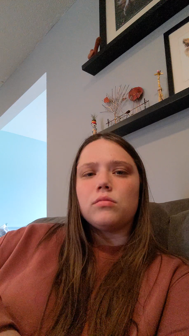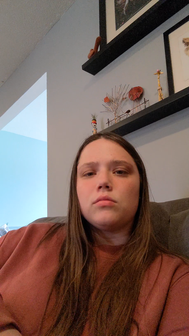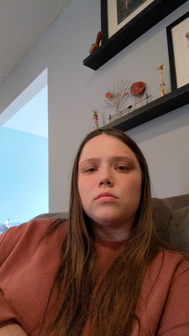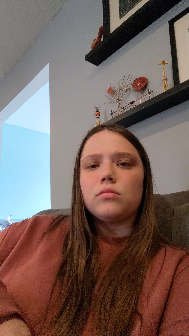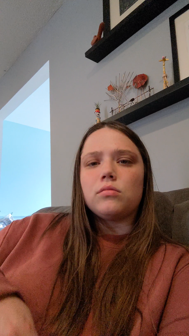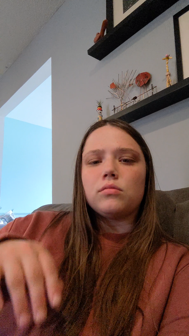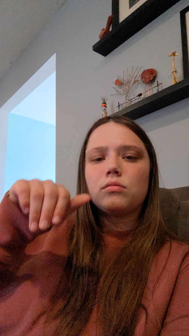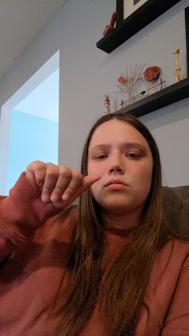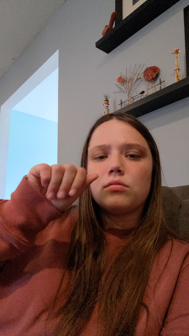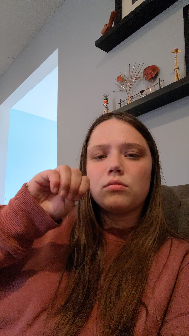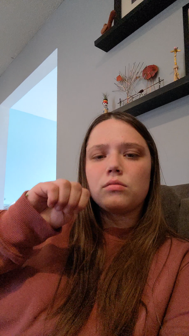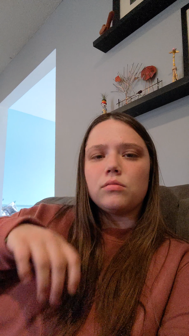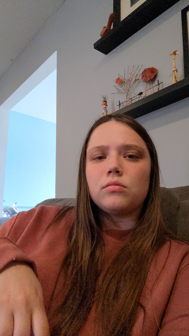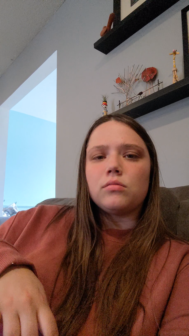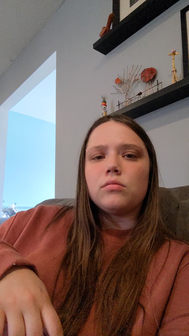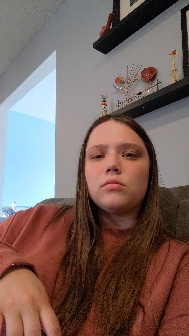am